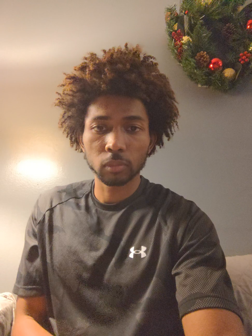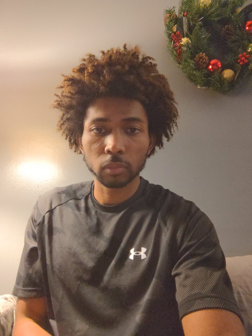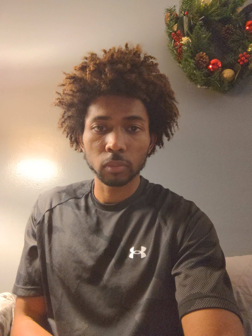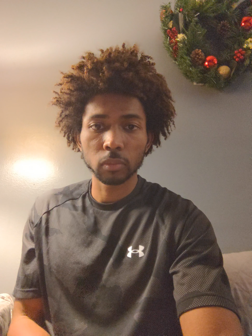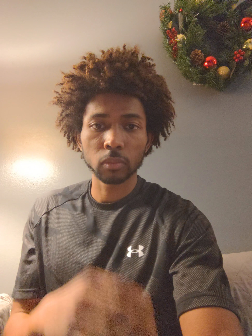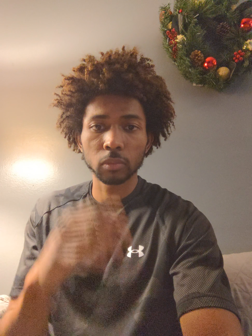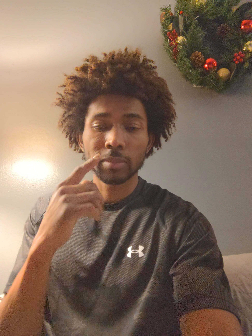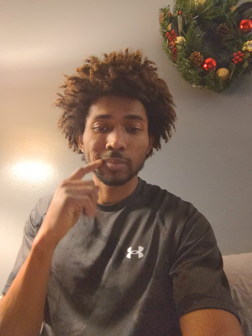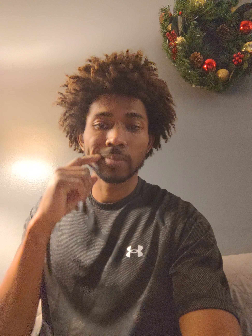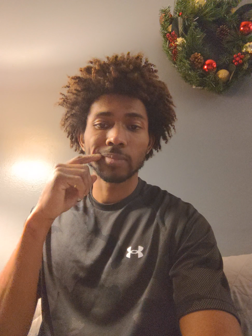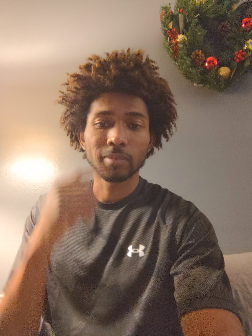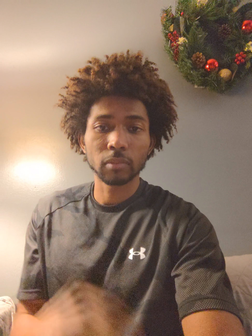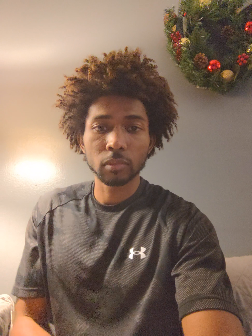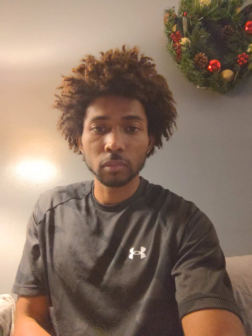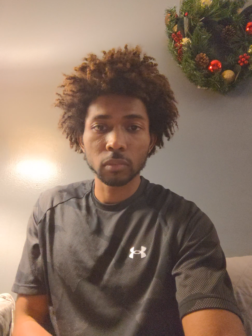smile